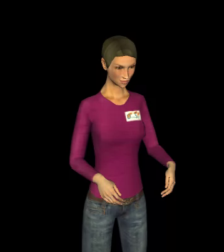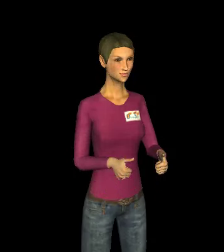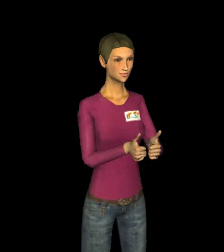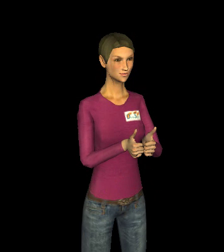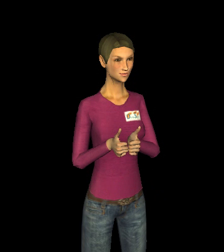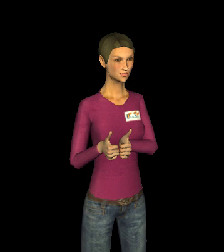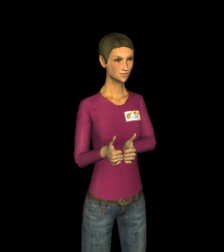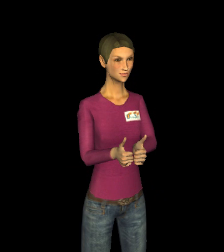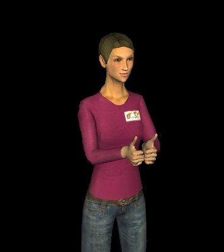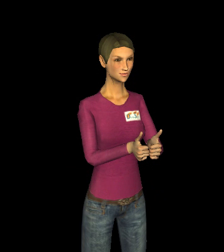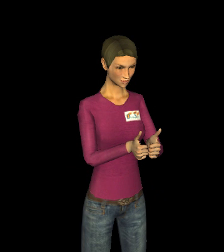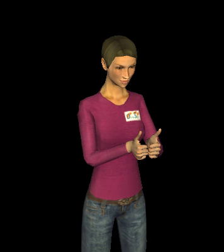معا